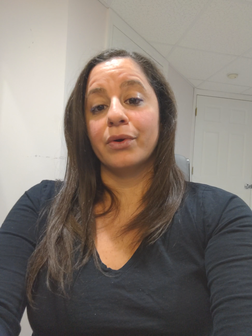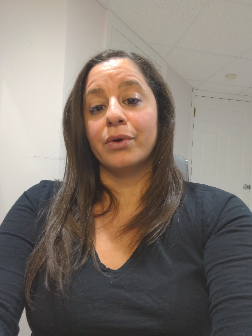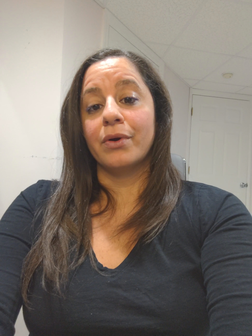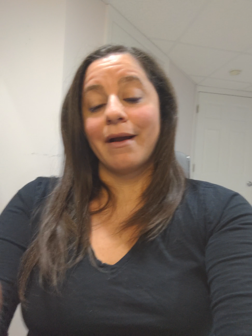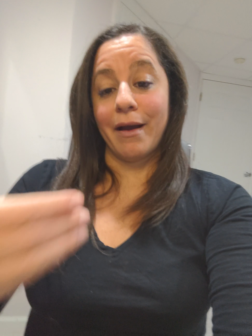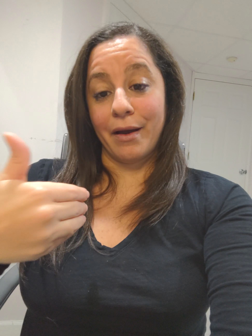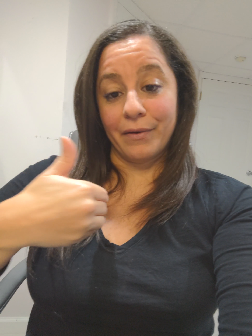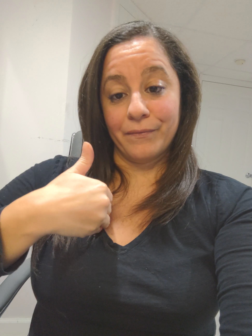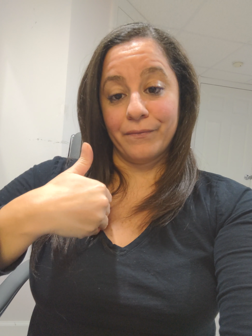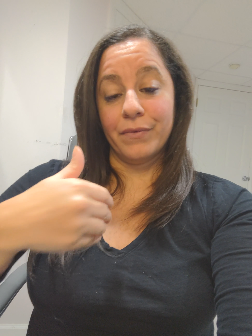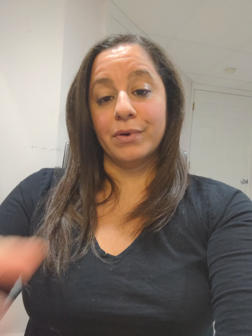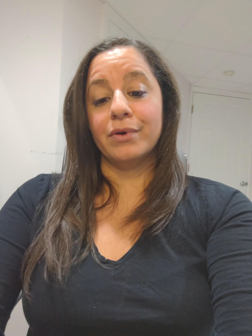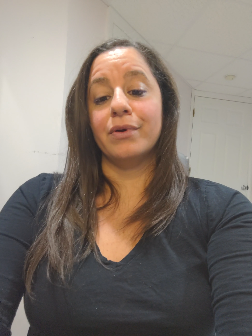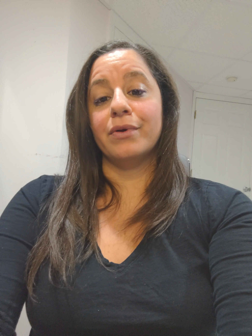have